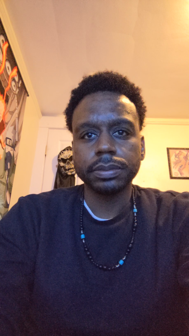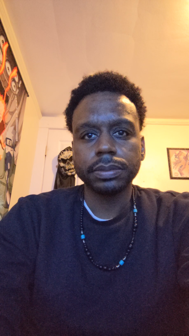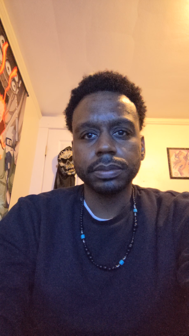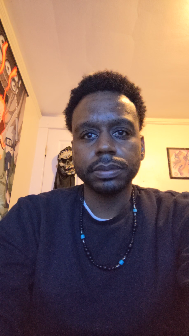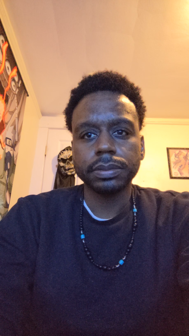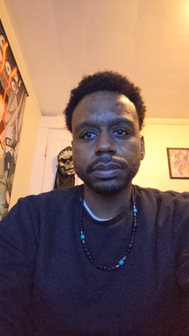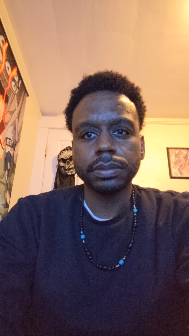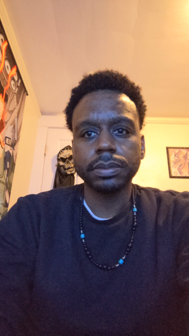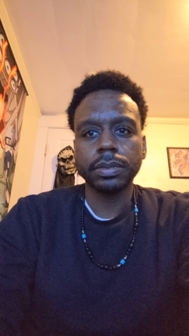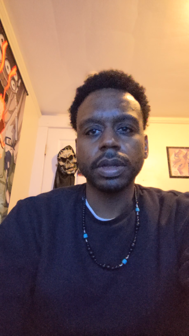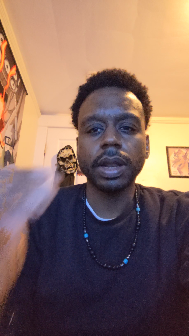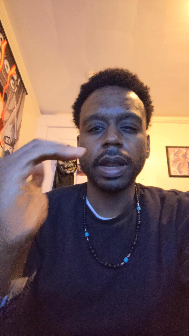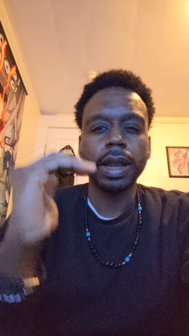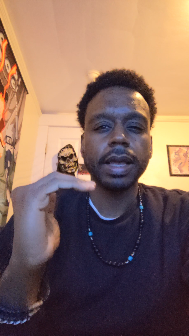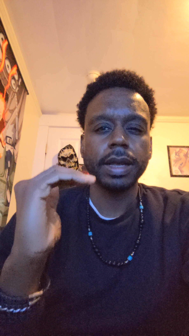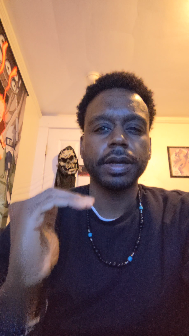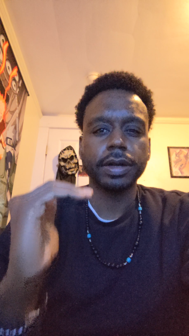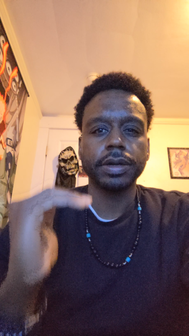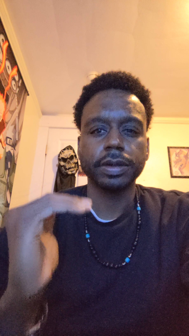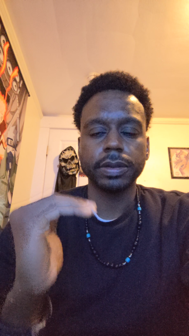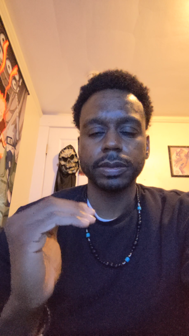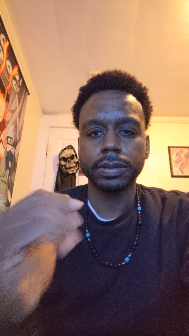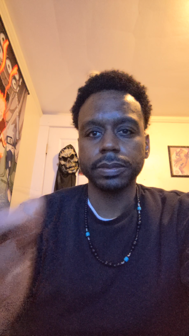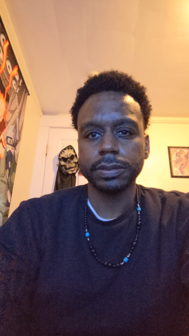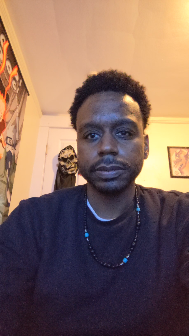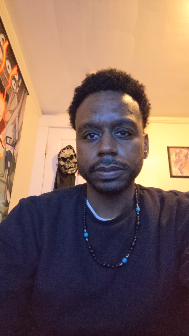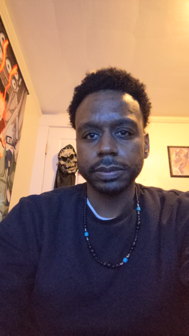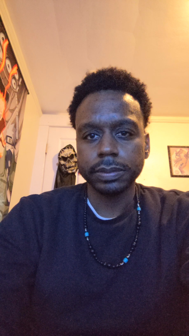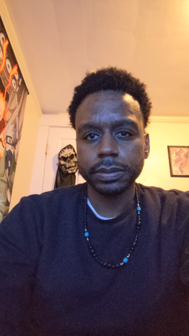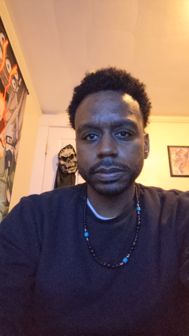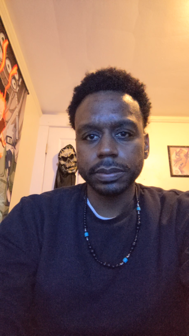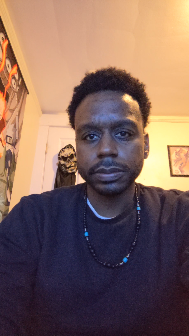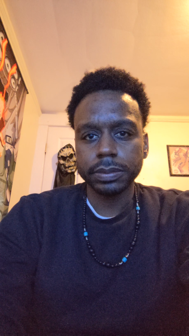little